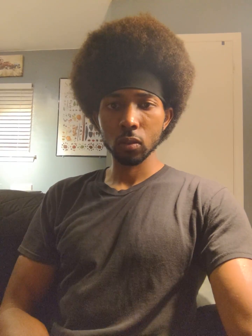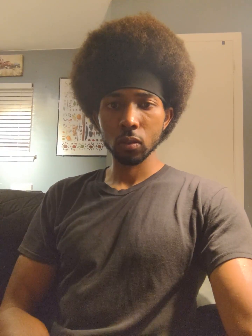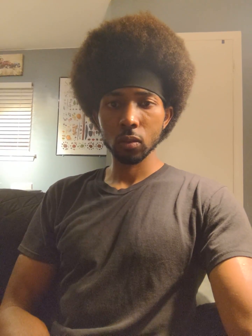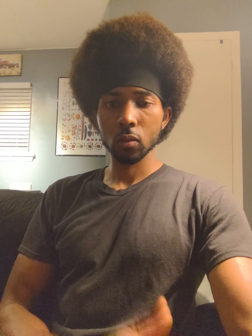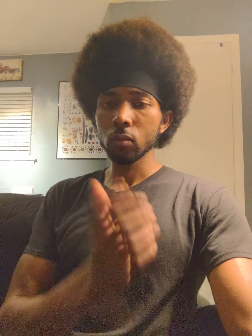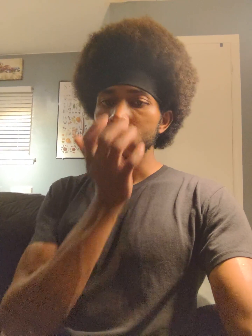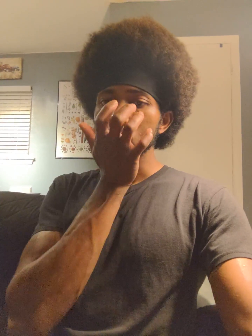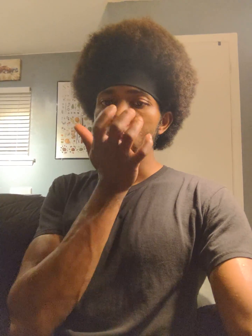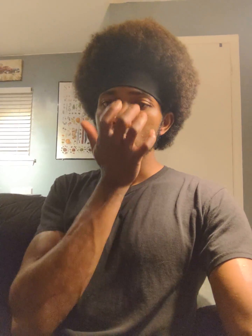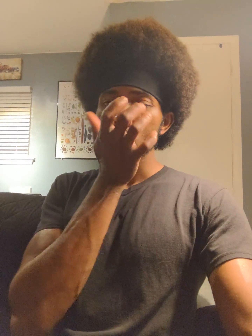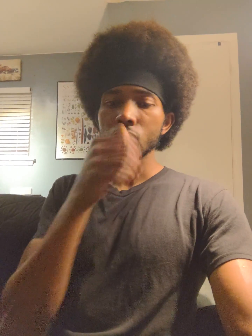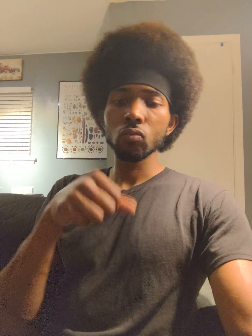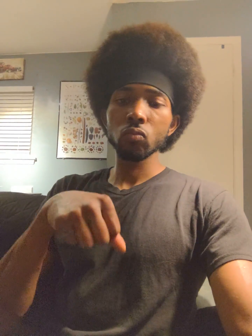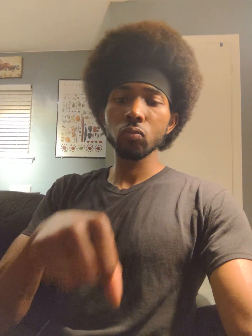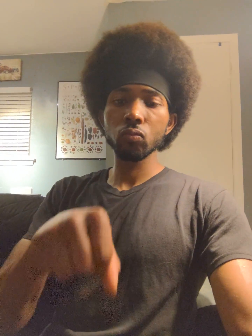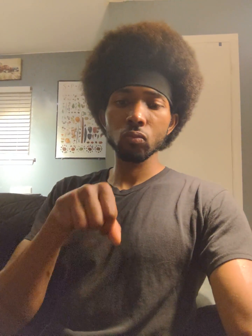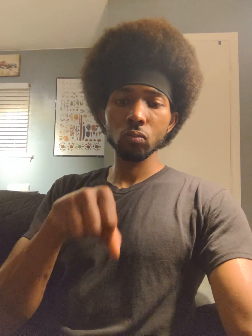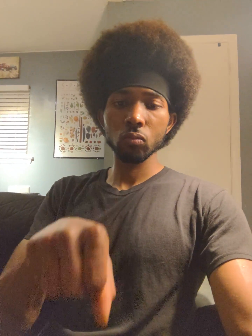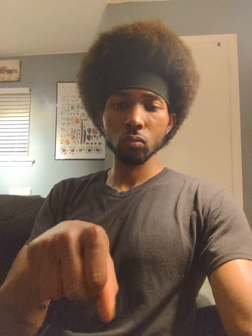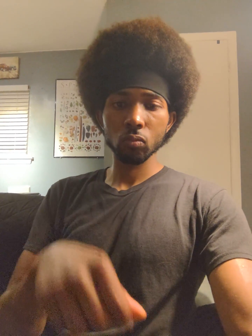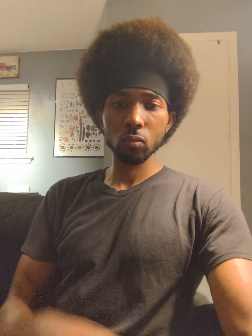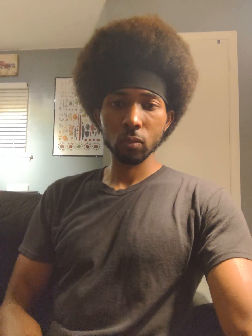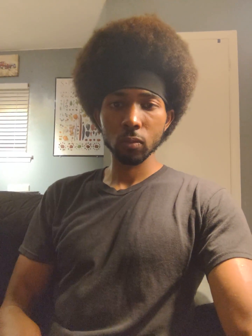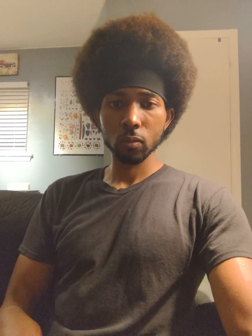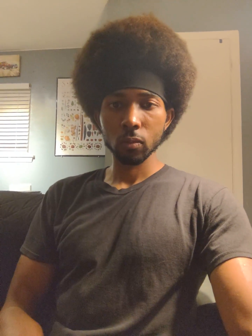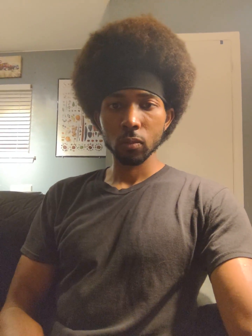lawn mower